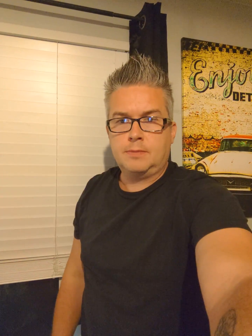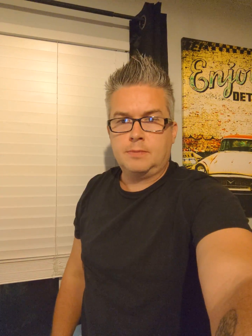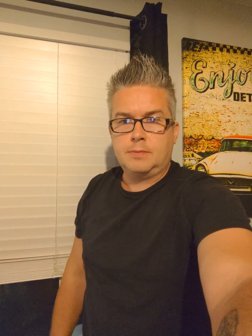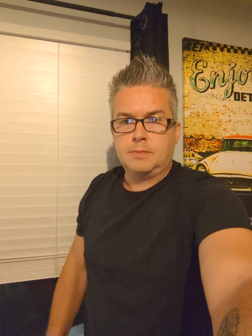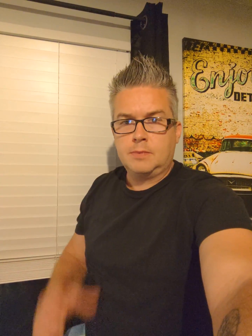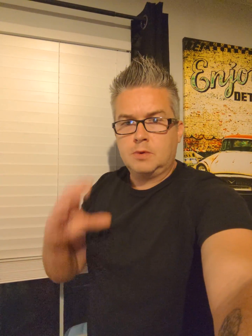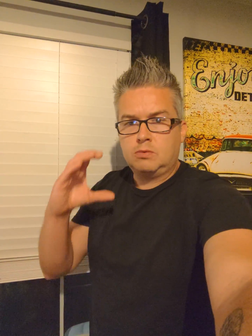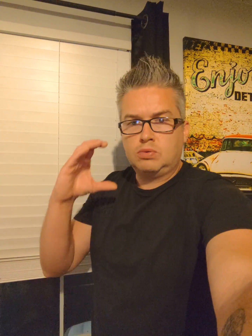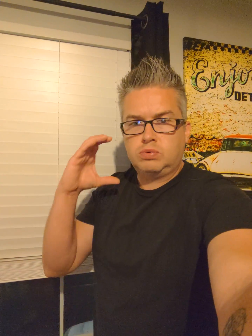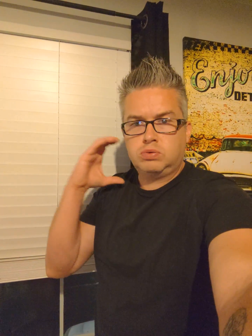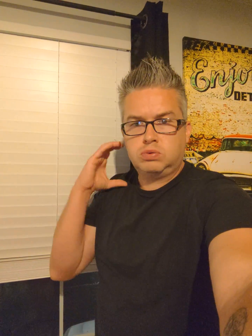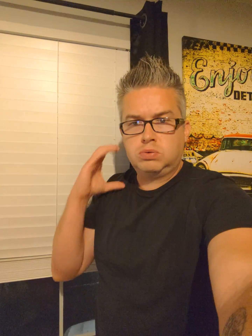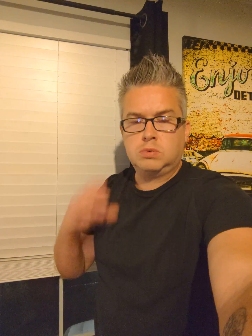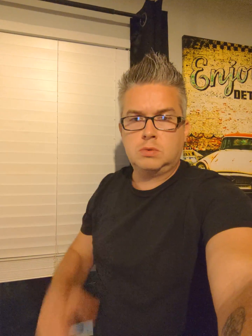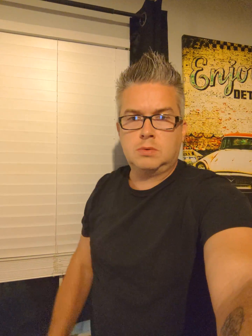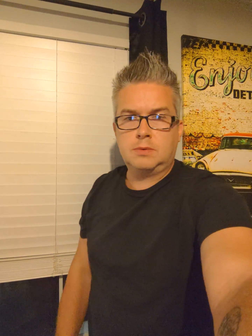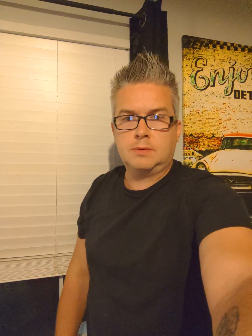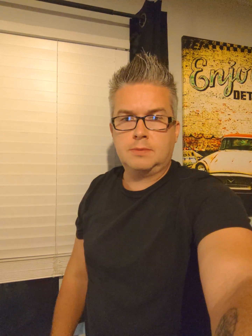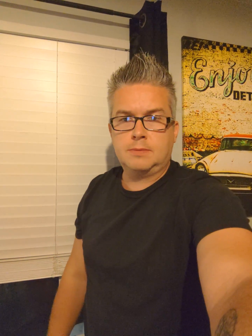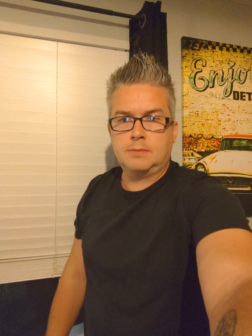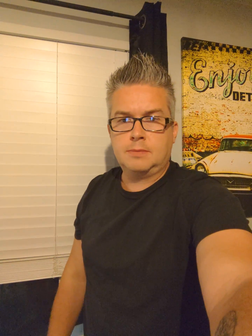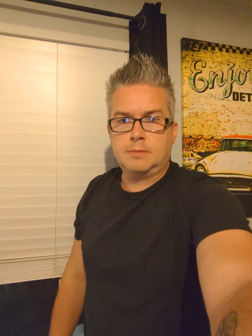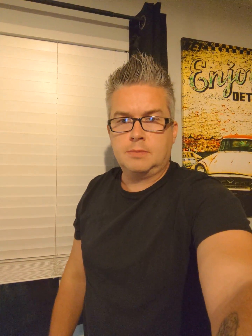bus